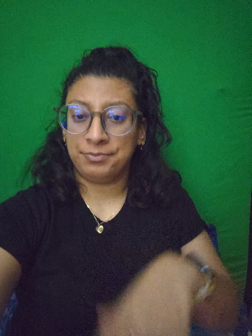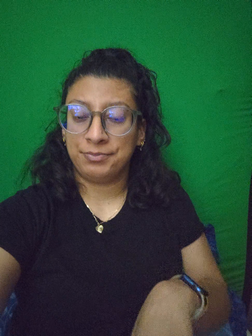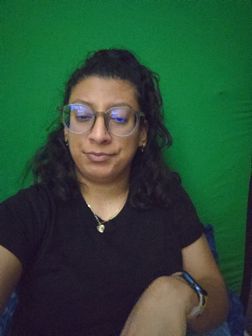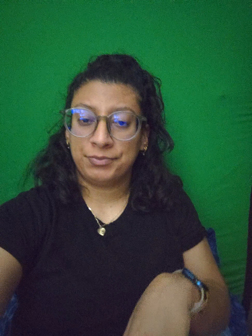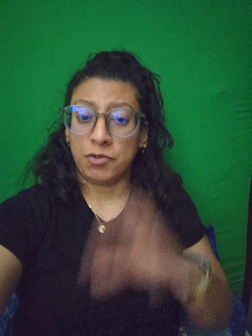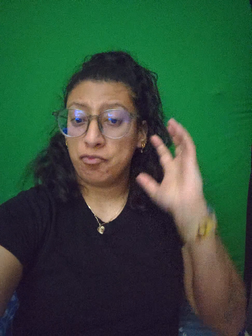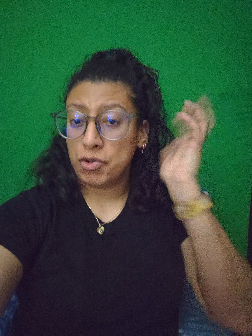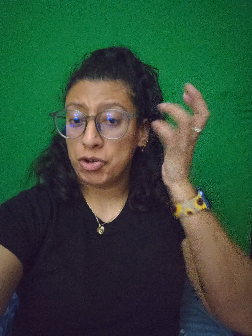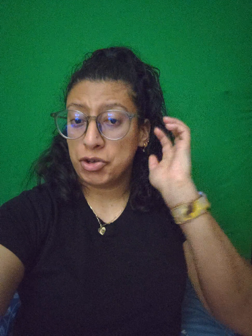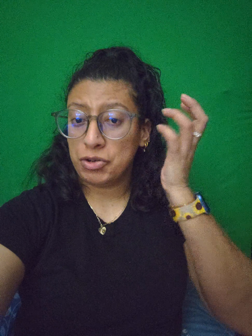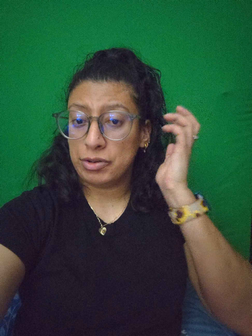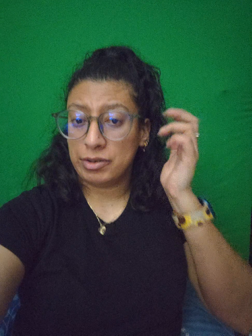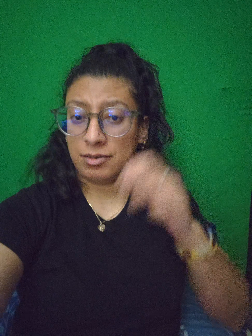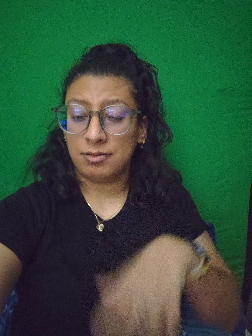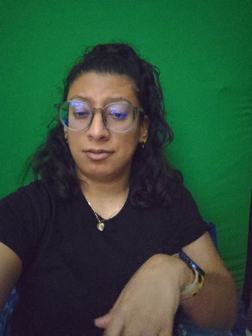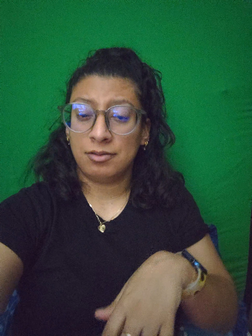radio